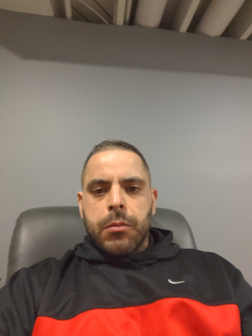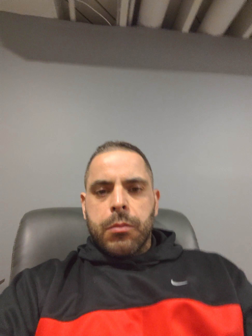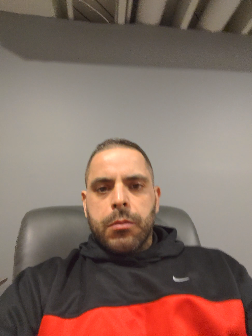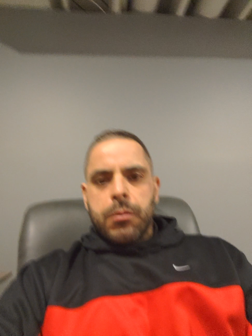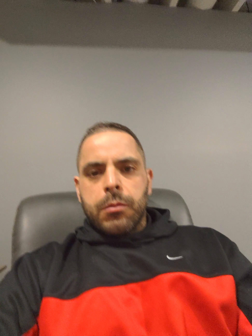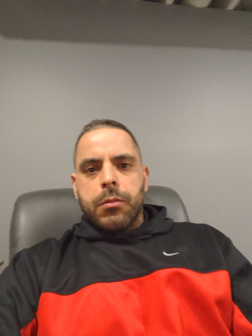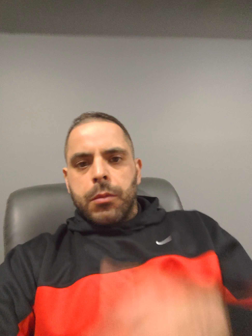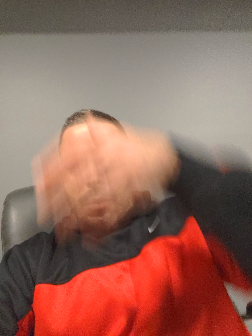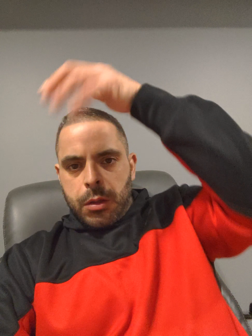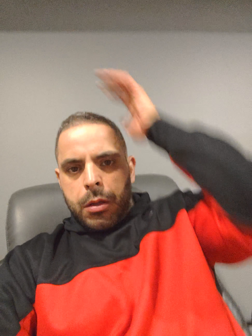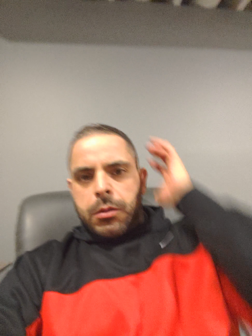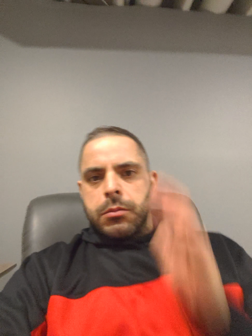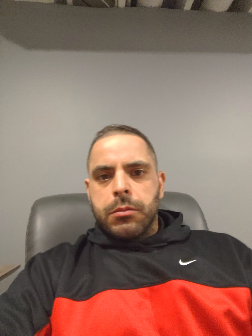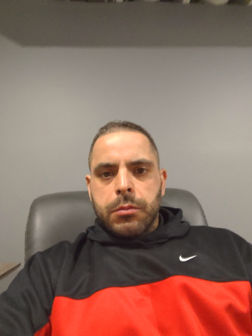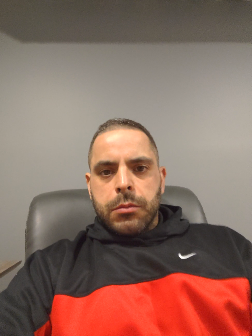lion